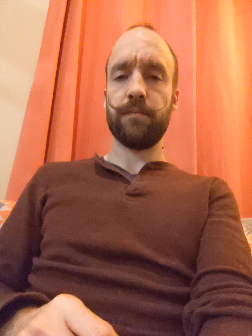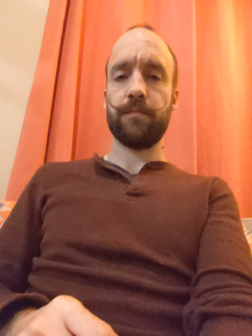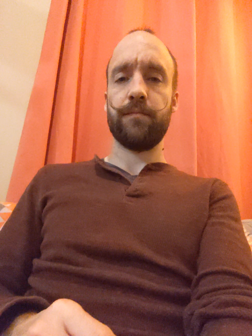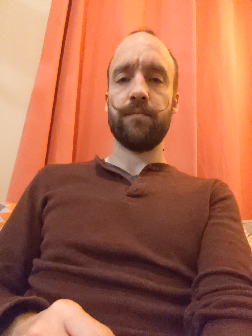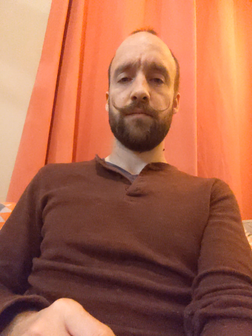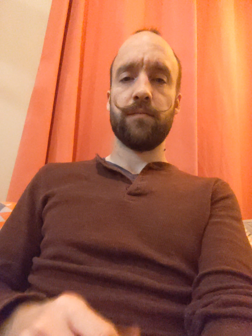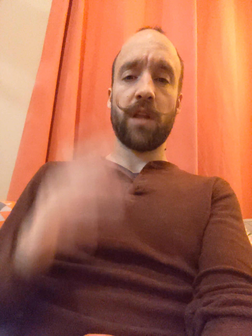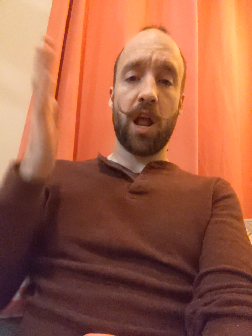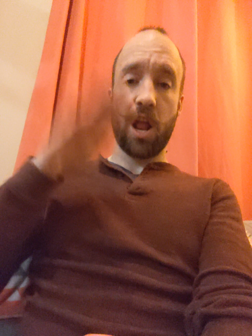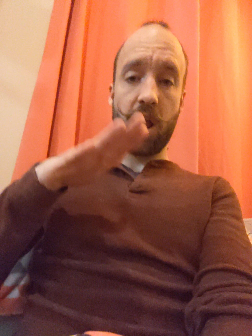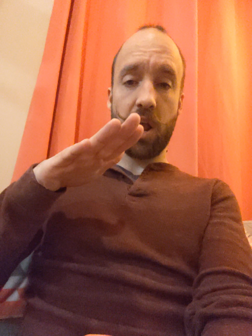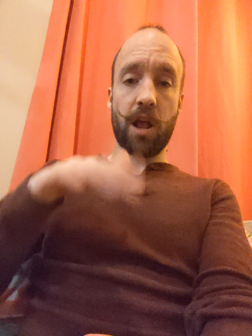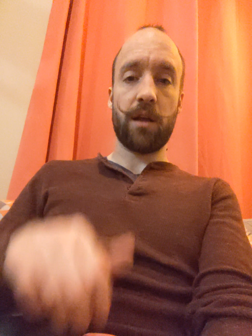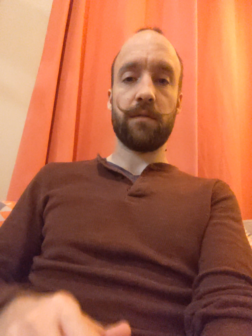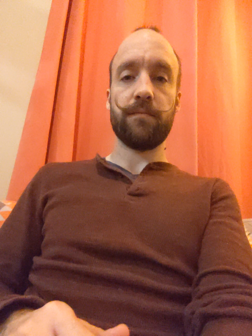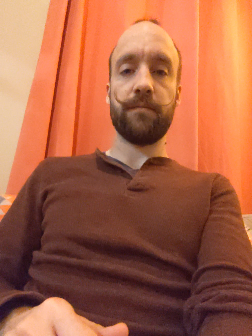on